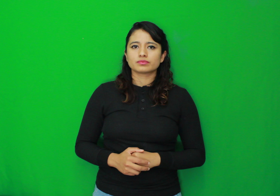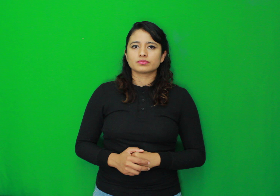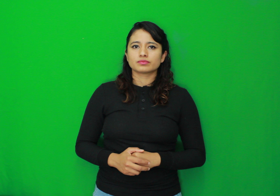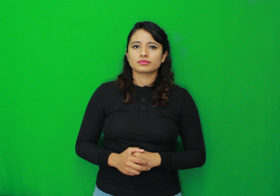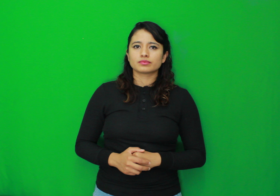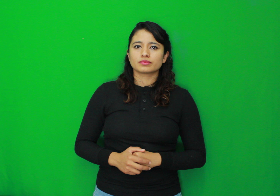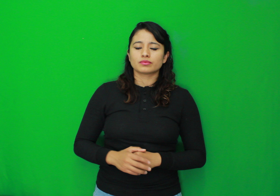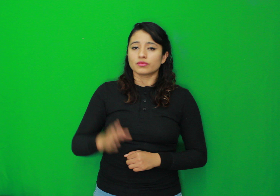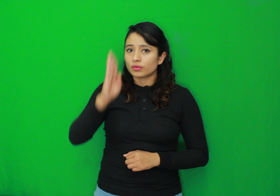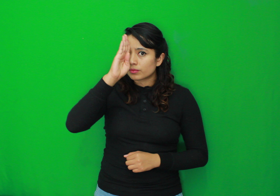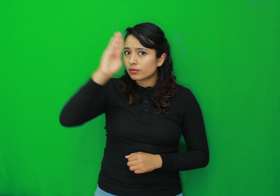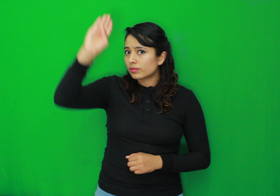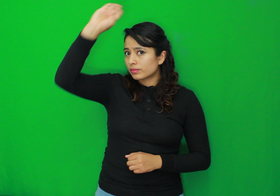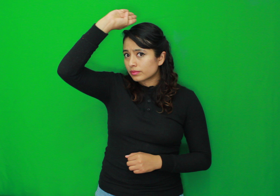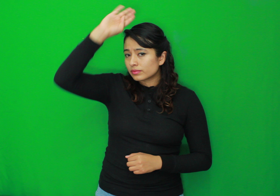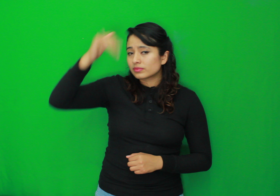bomberos